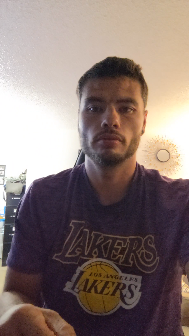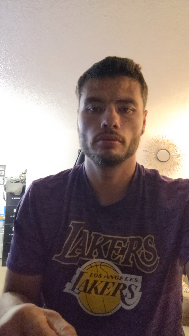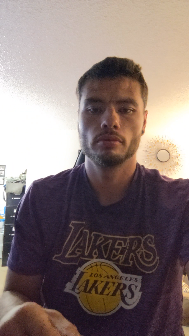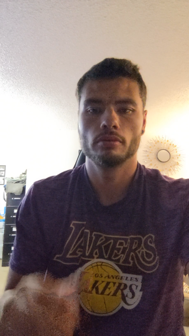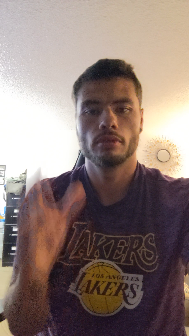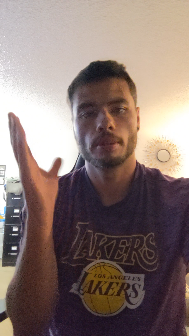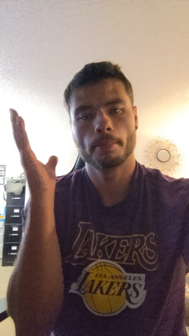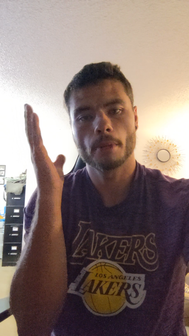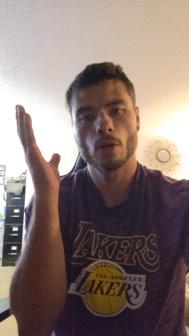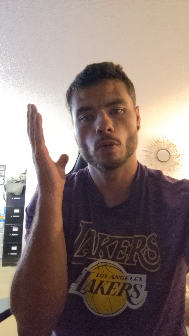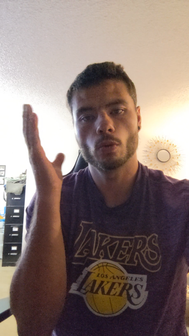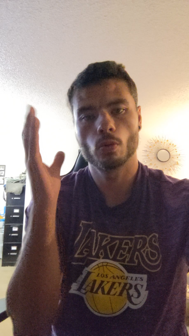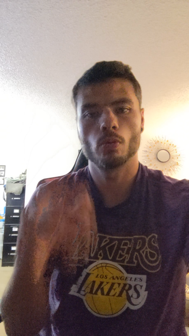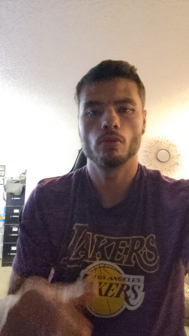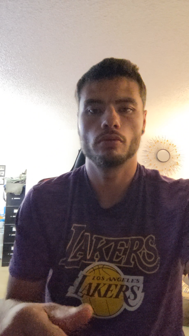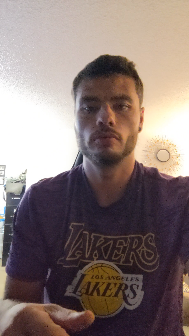pillow